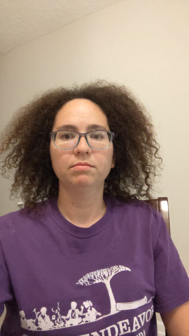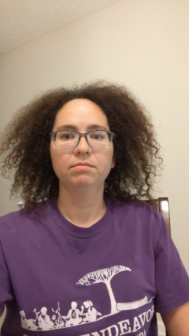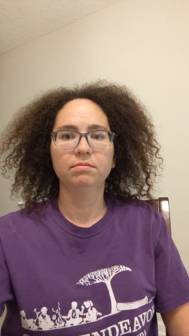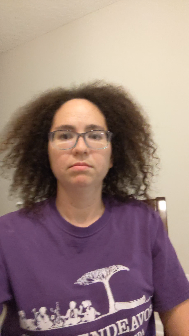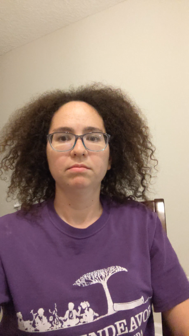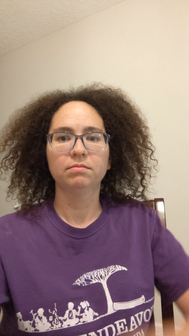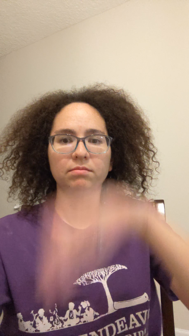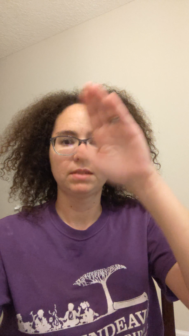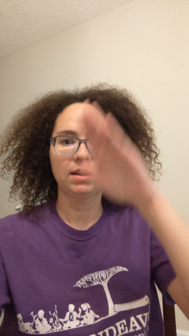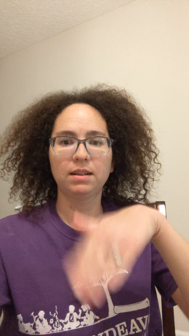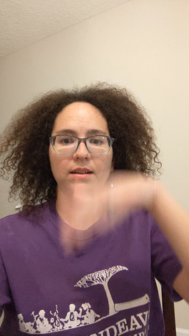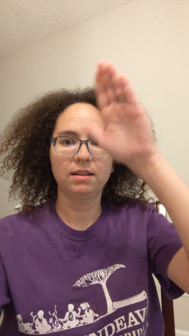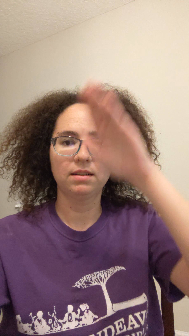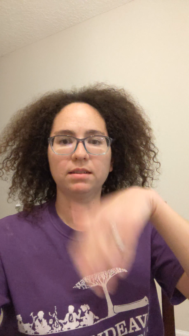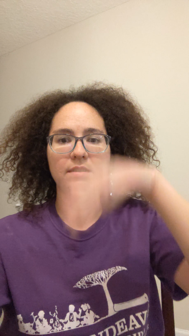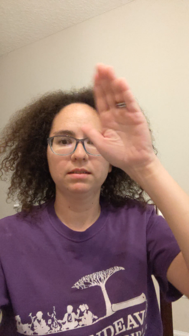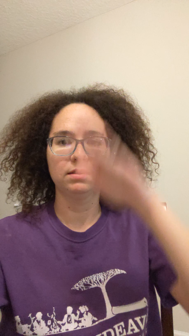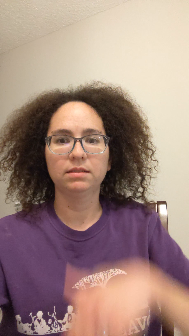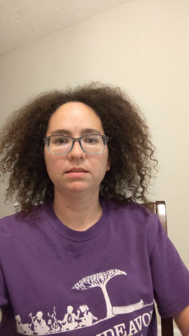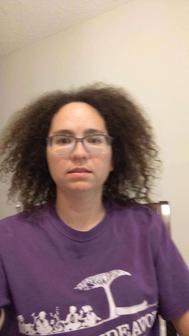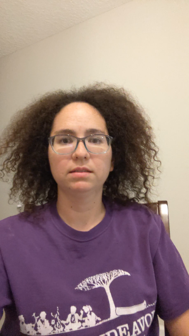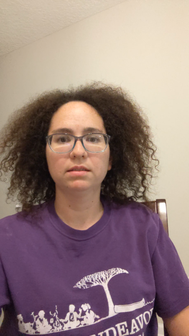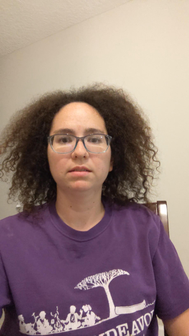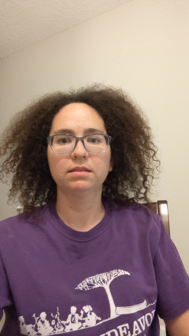paint